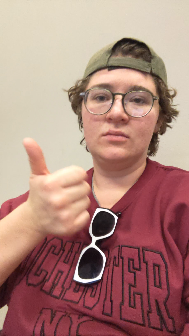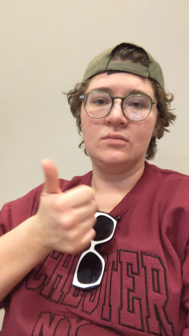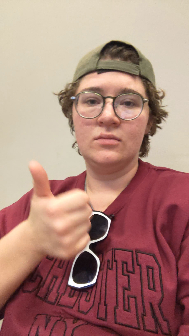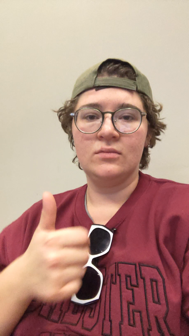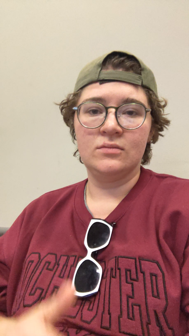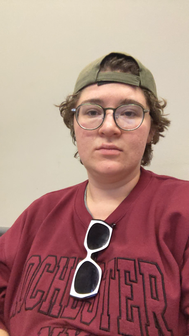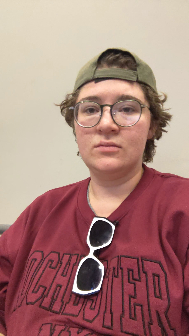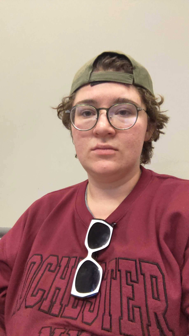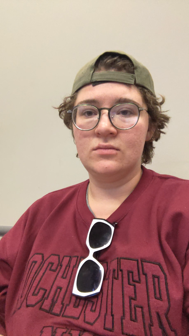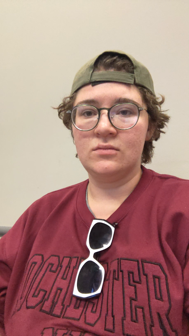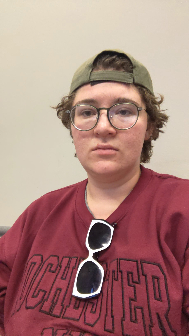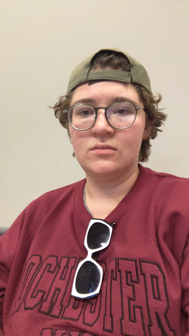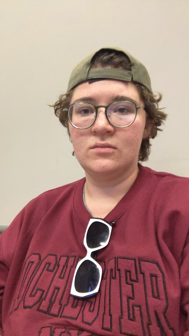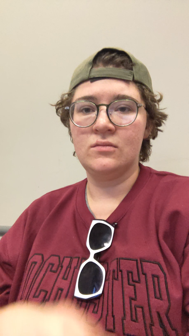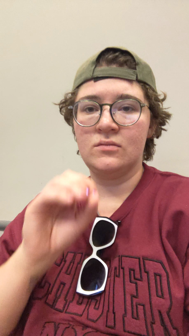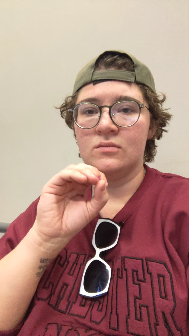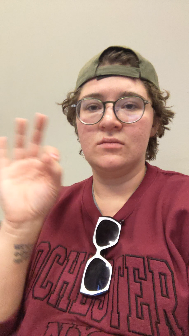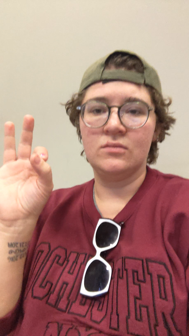off